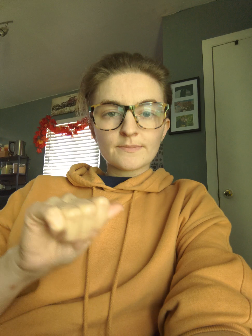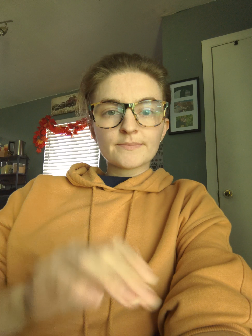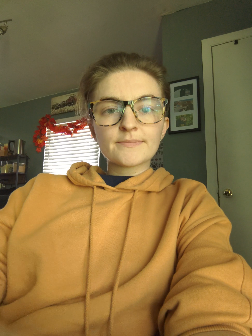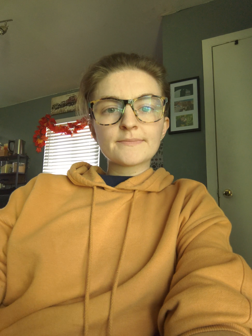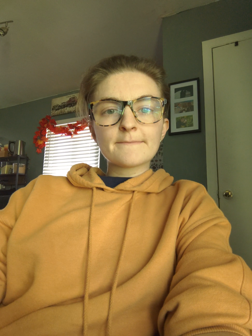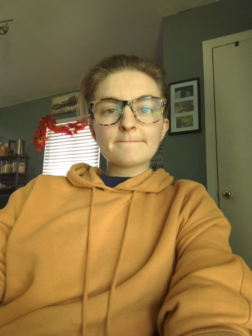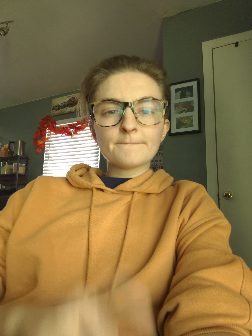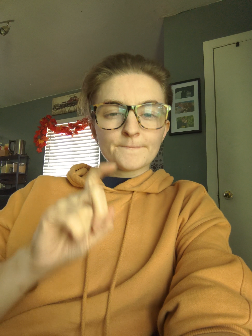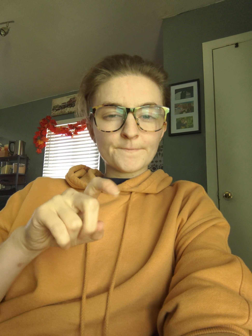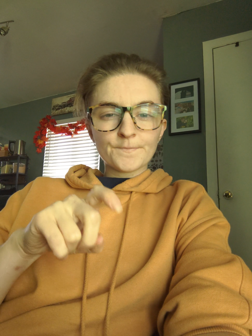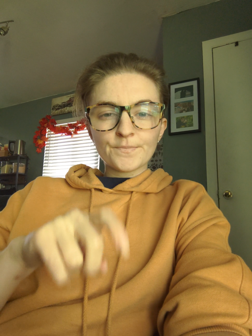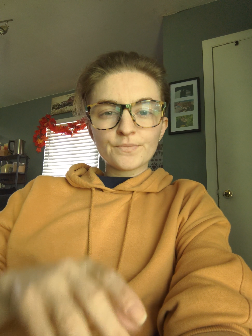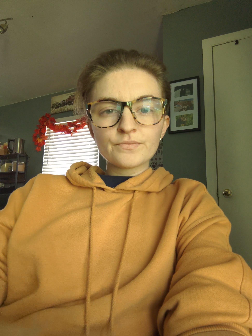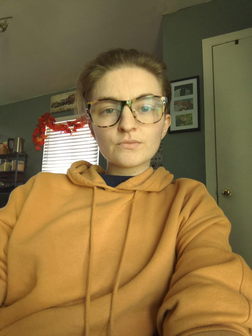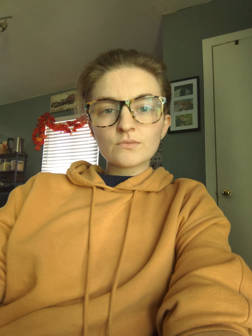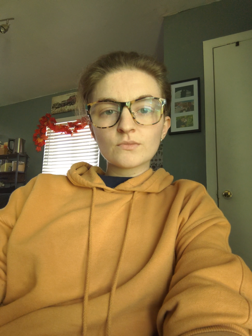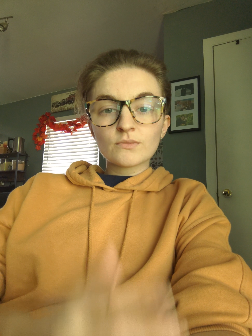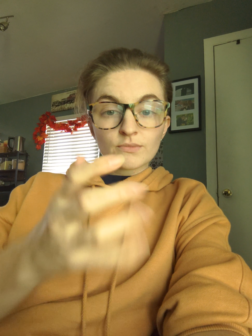should